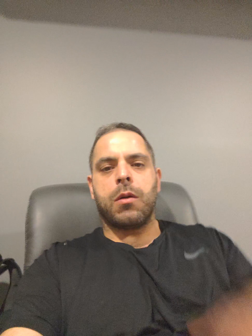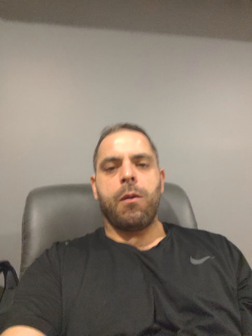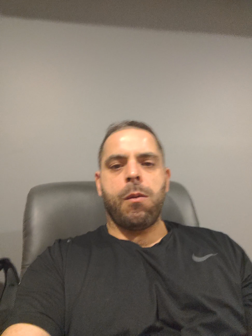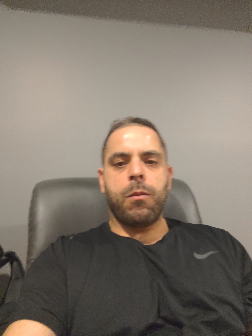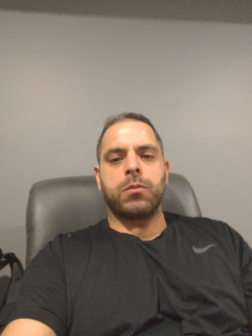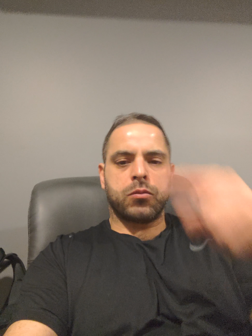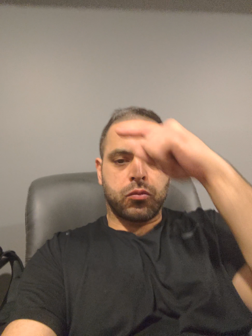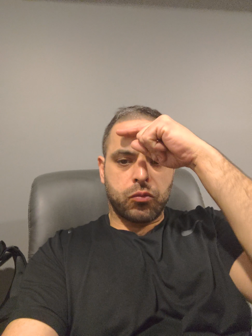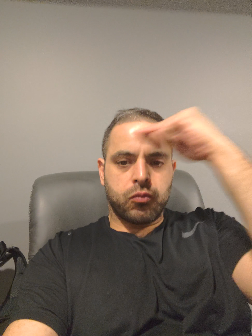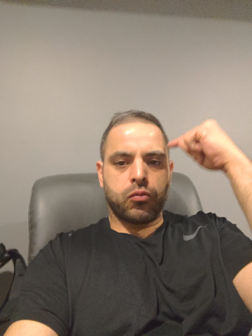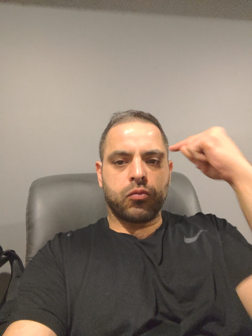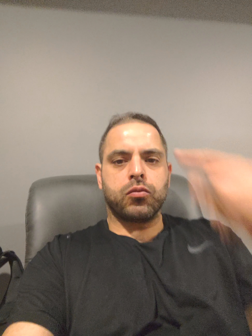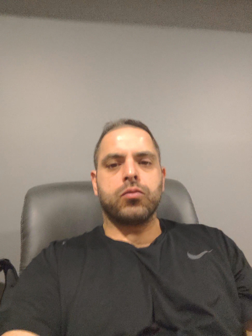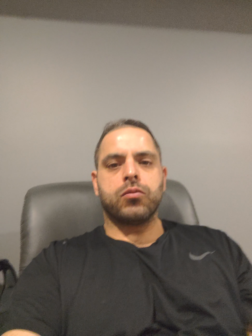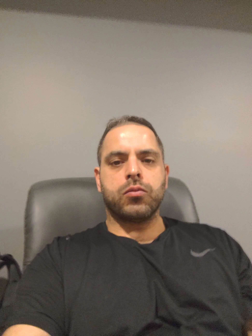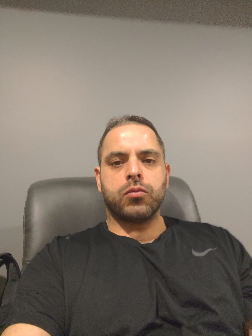black